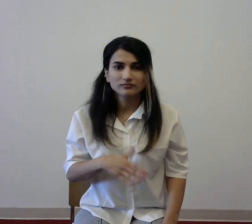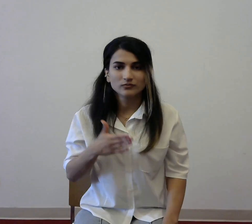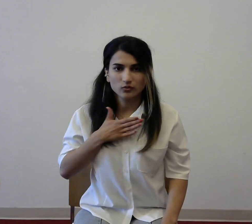mən